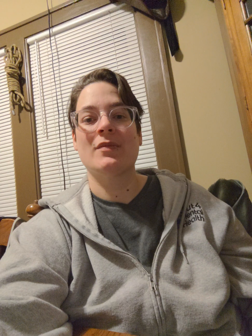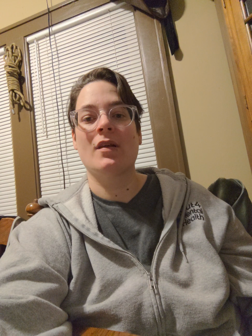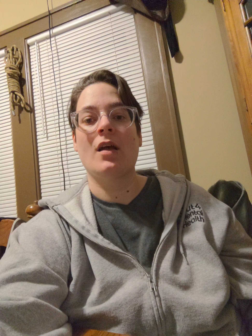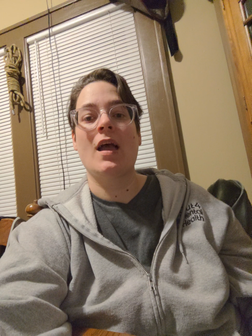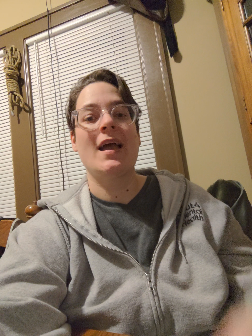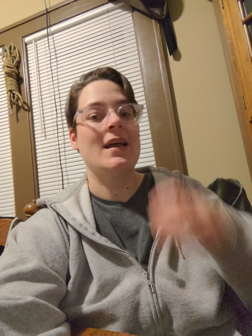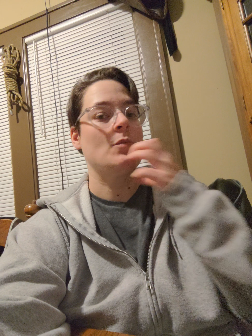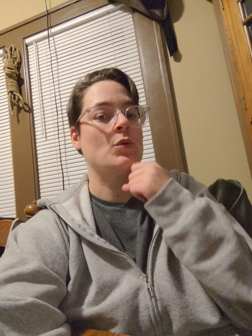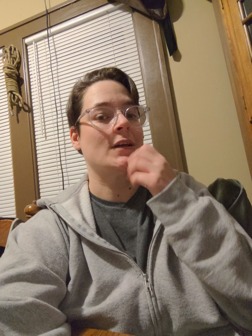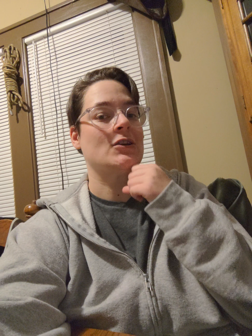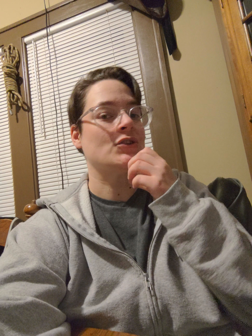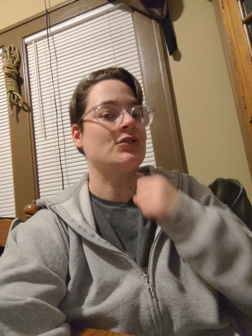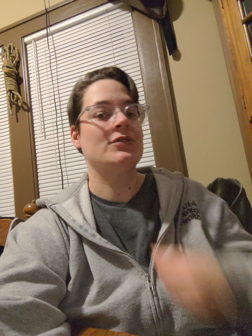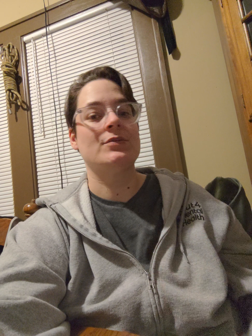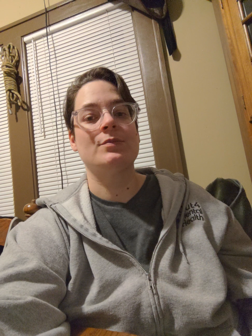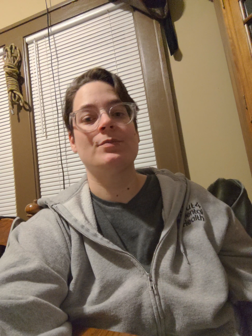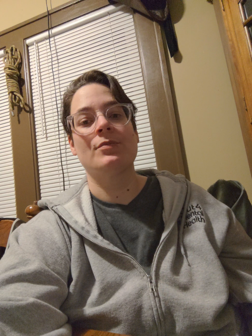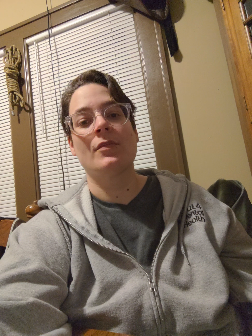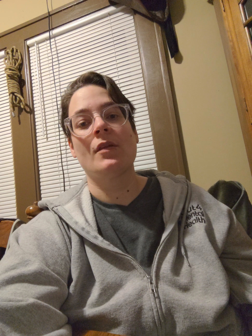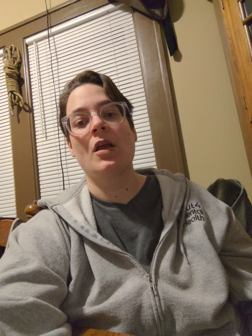underwear